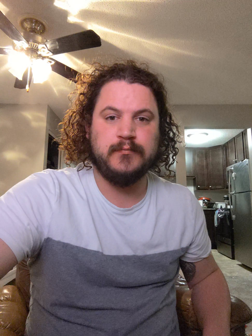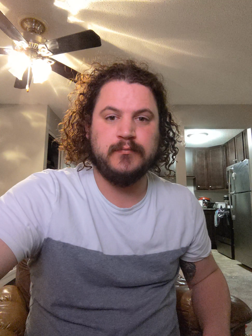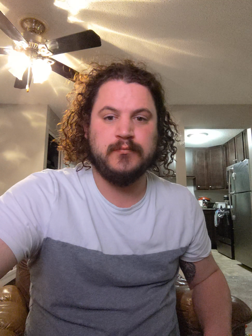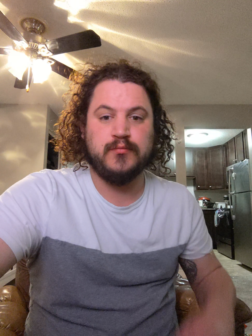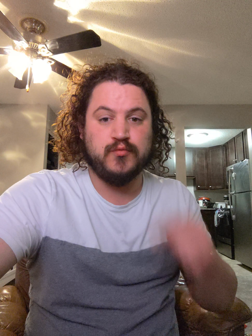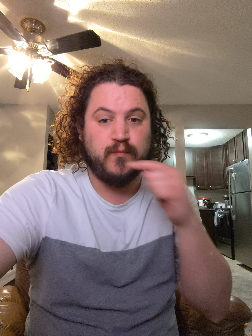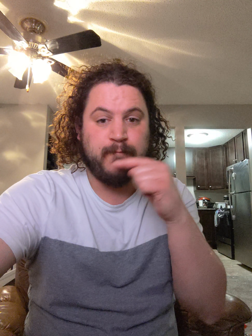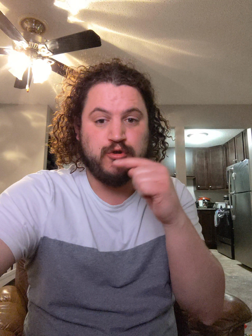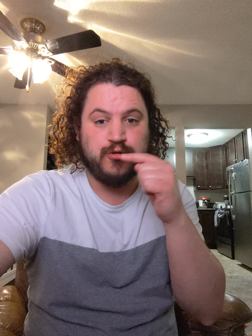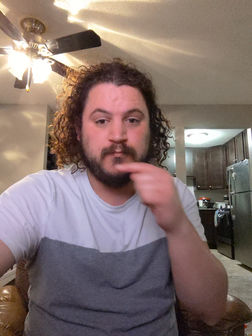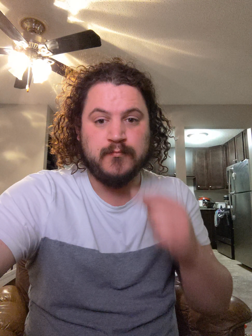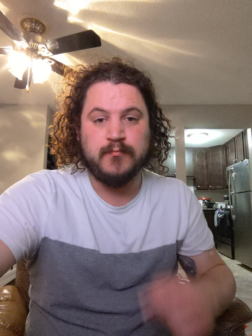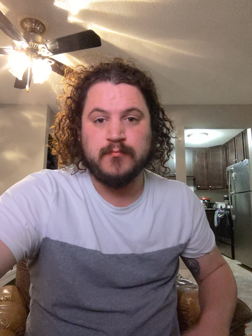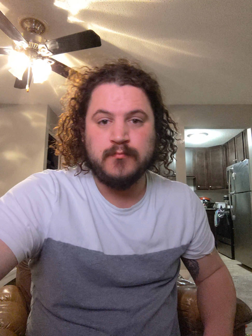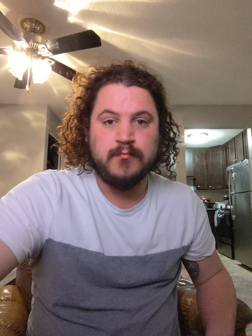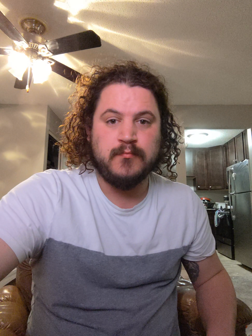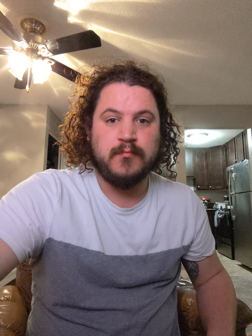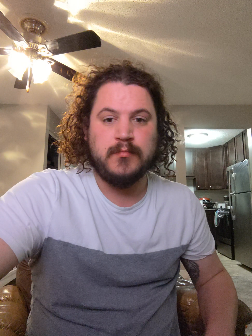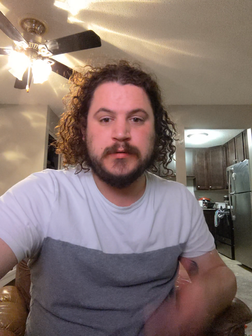toothbrush